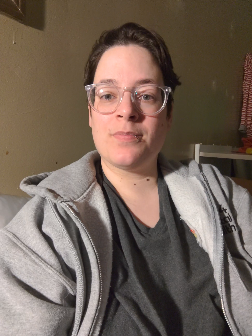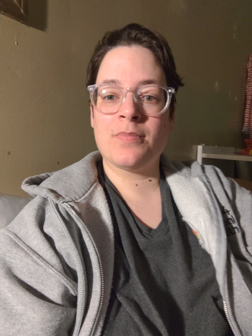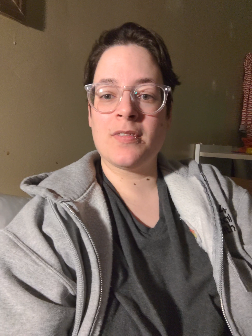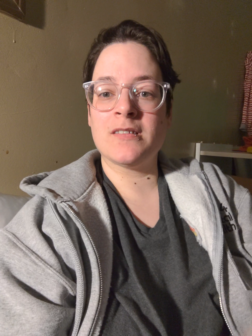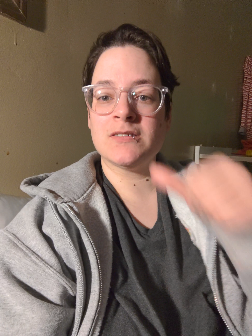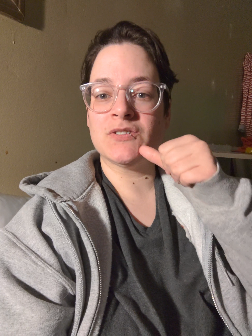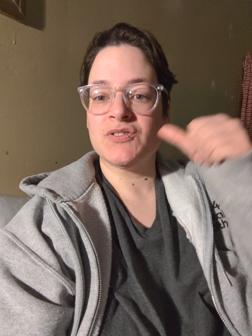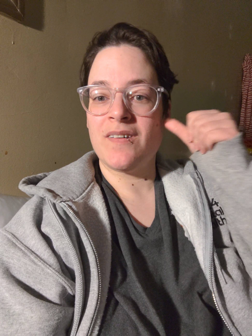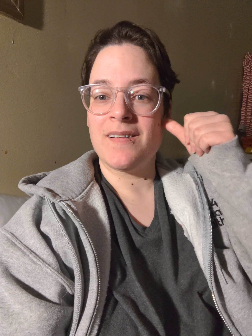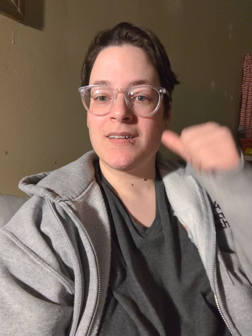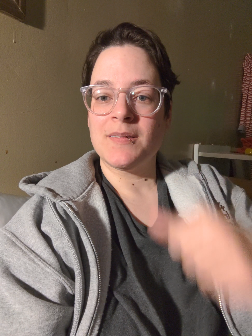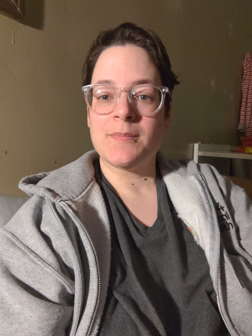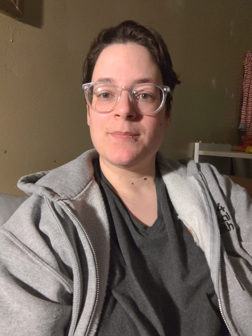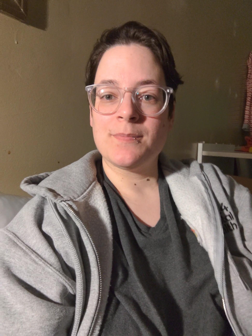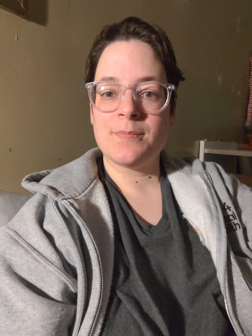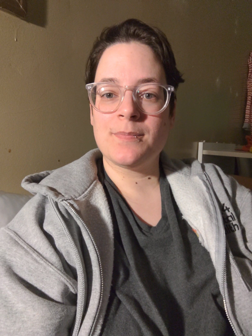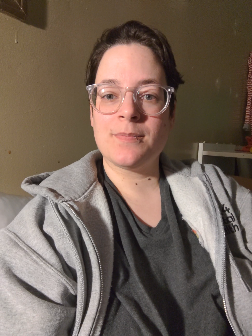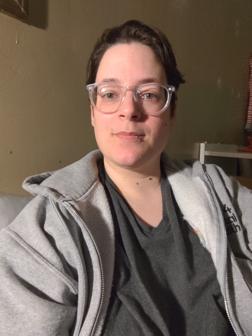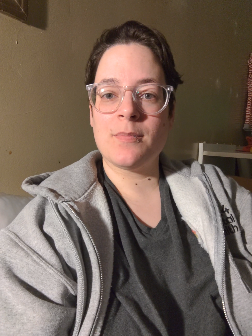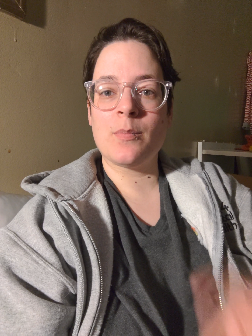yesterday